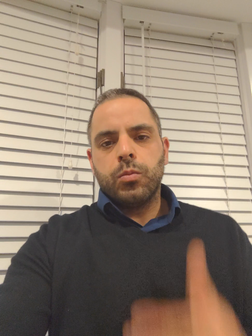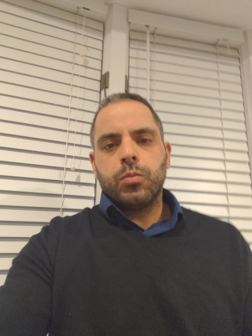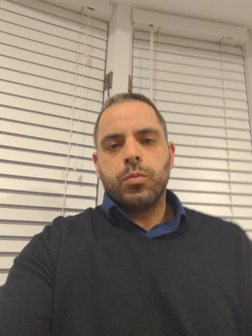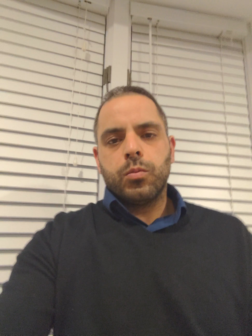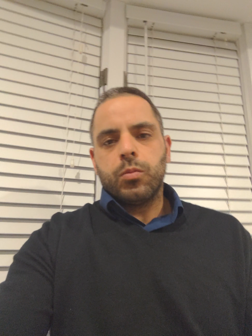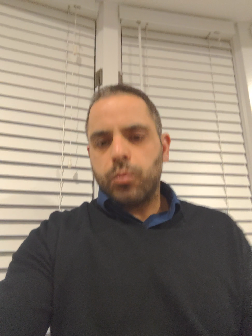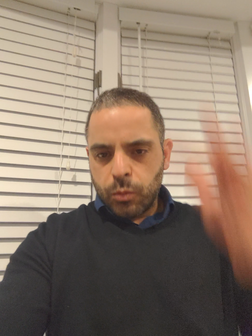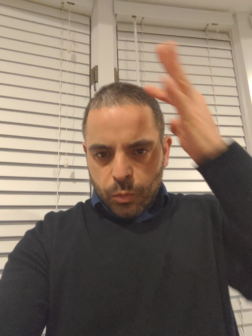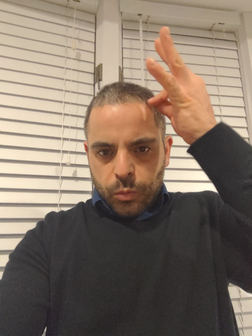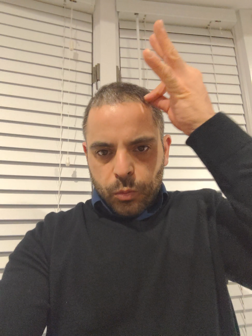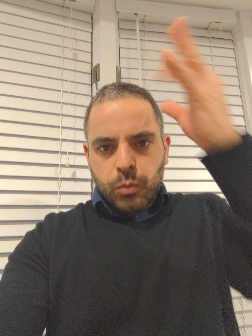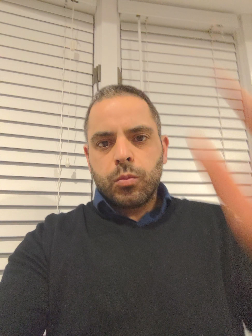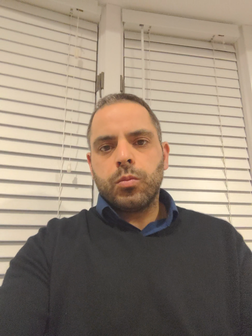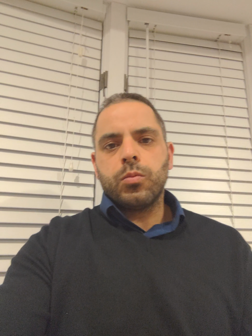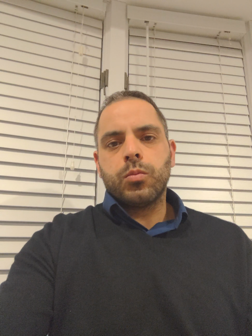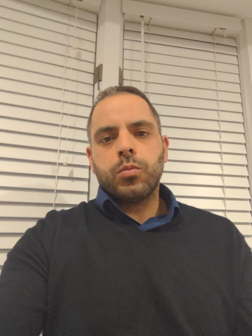hair